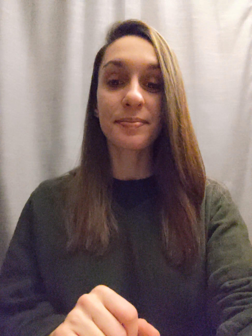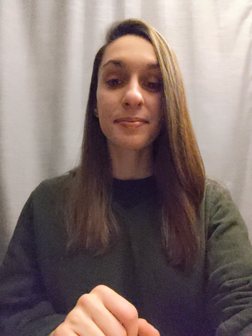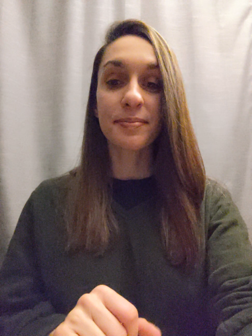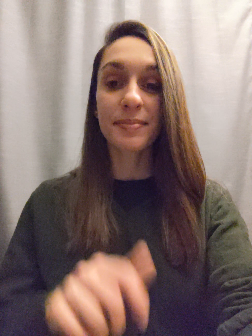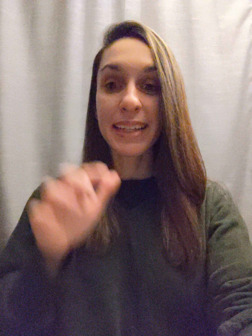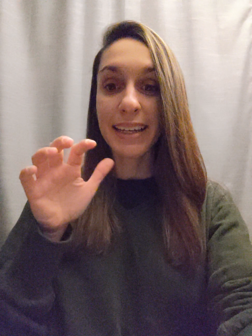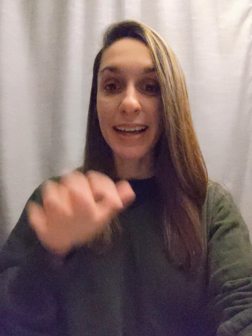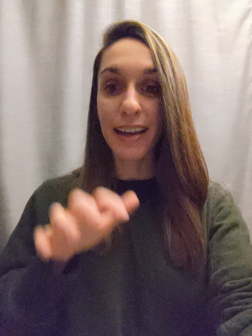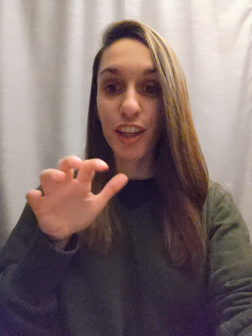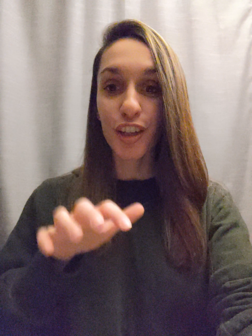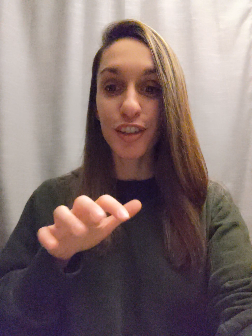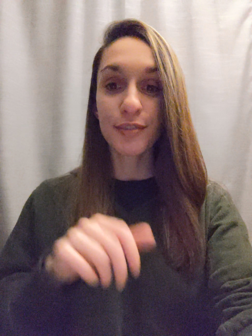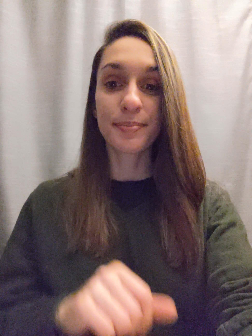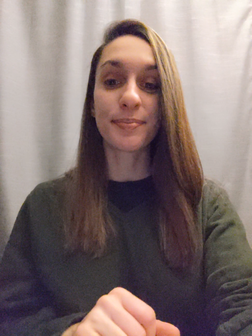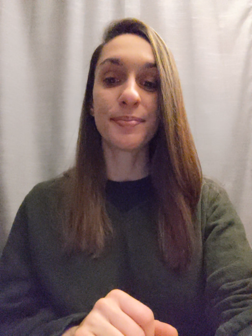alligator